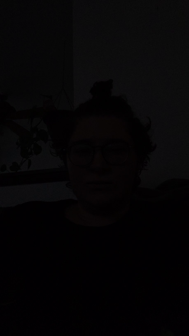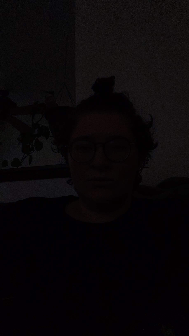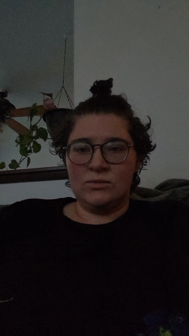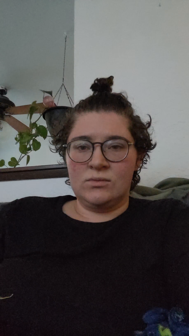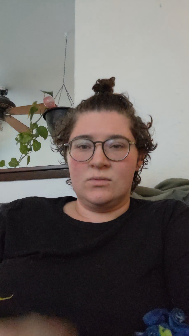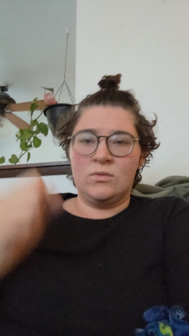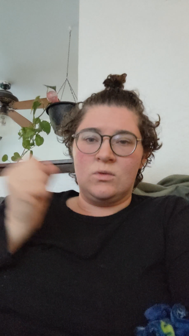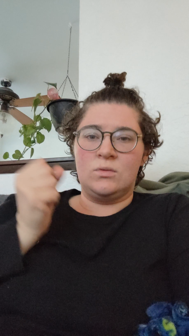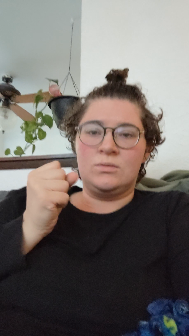cold